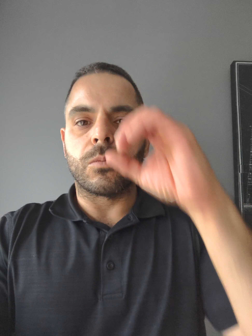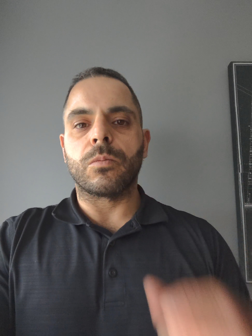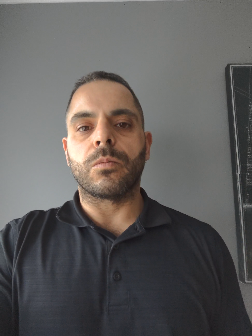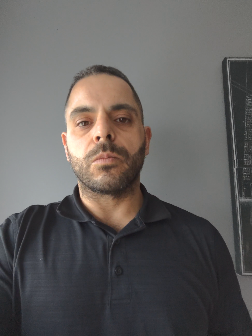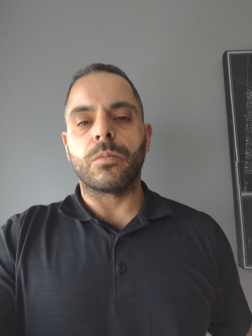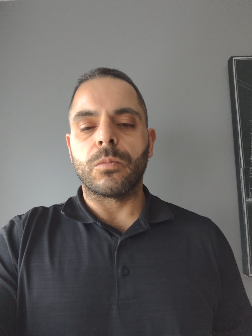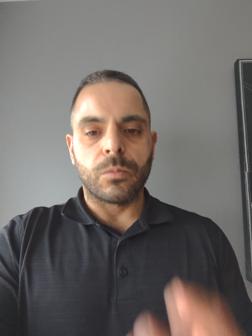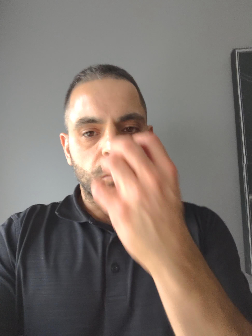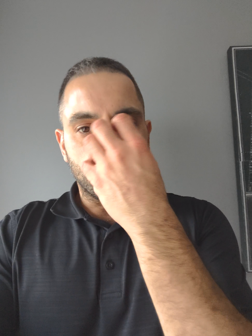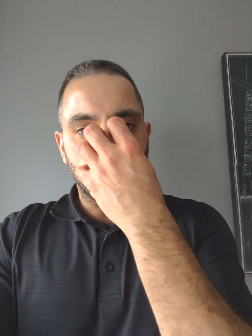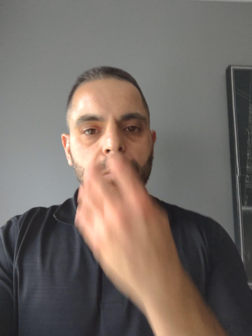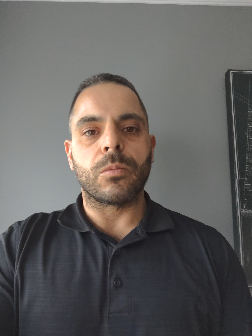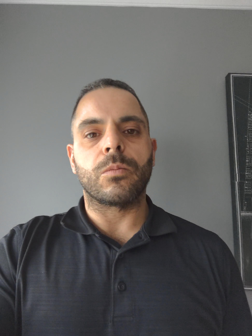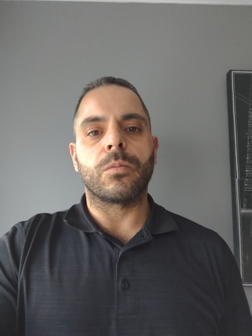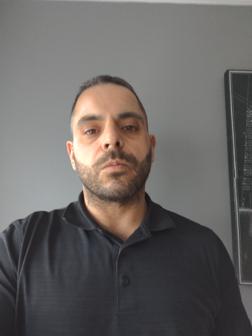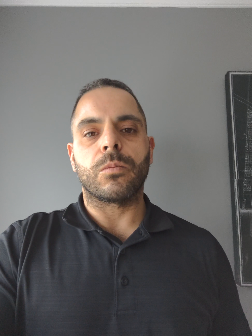clown